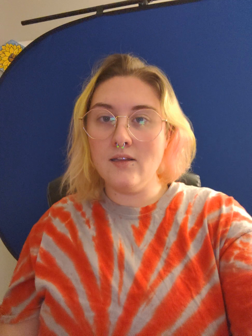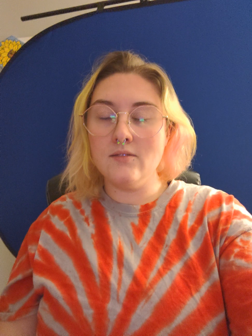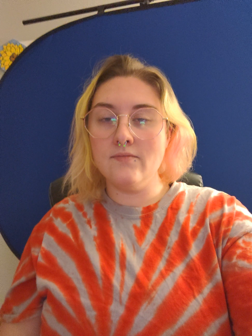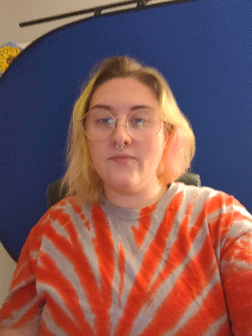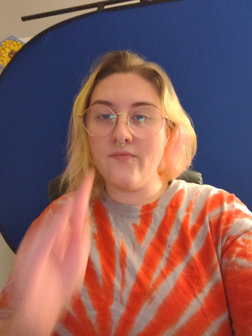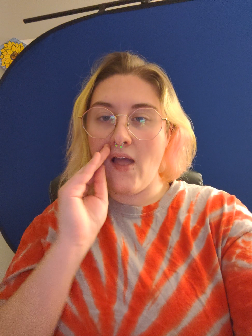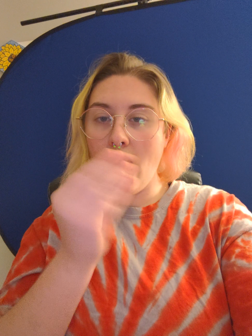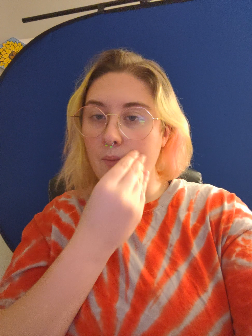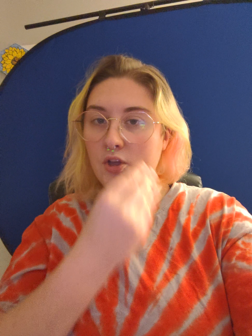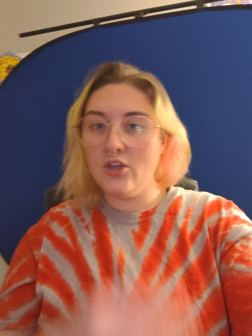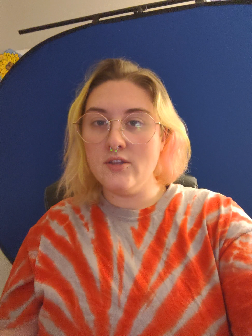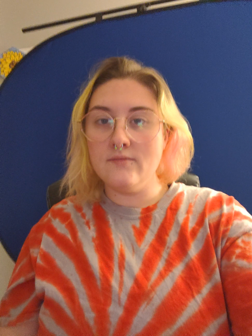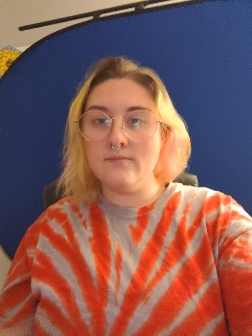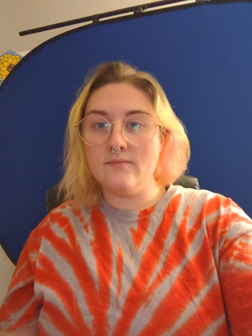flower